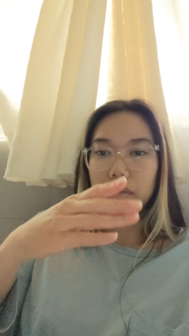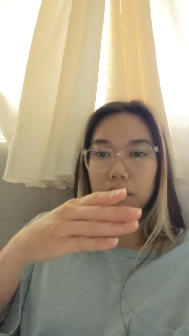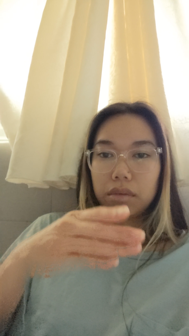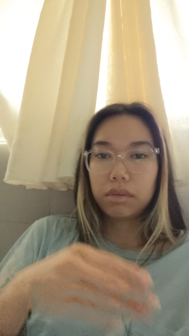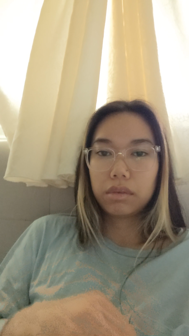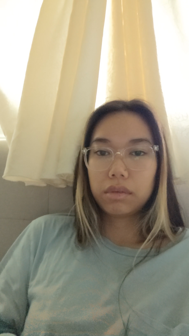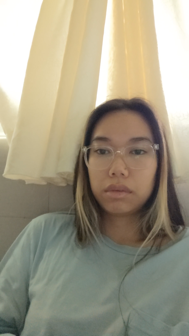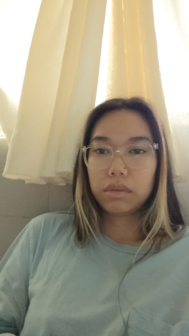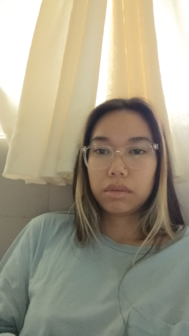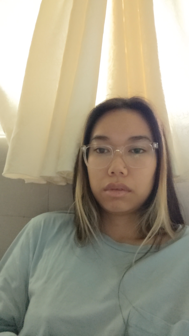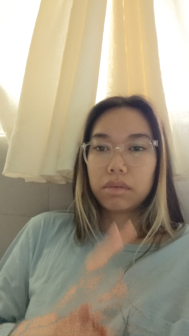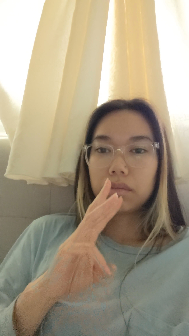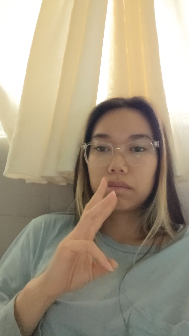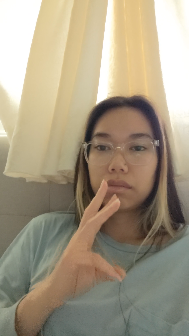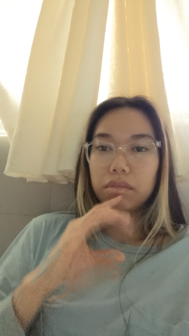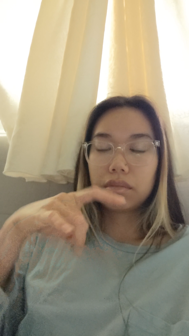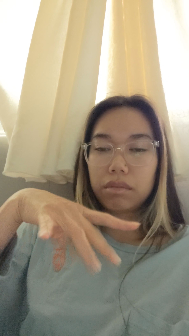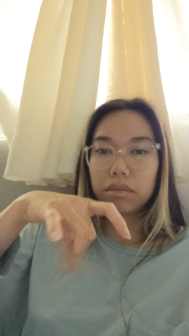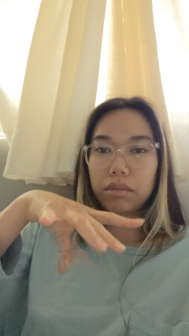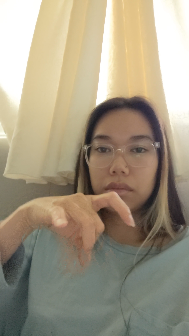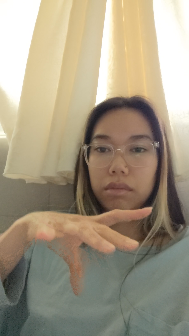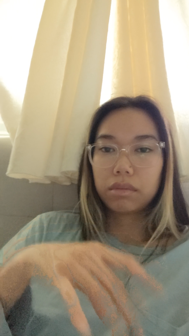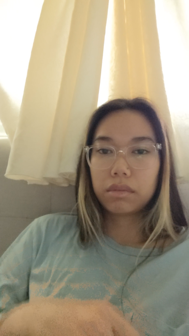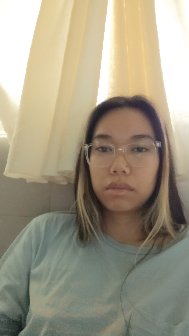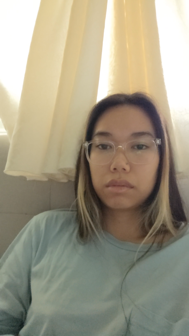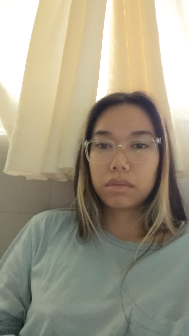melon